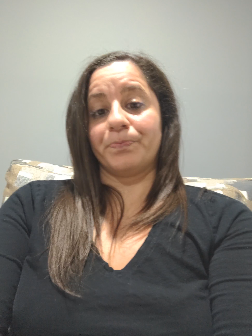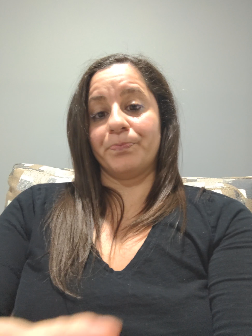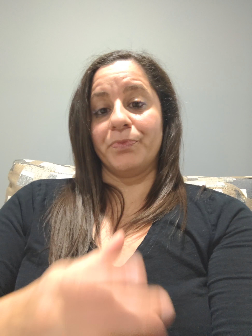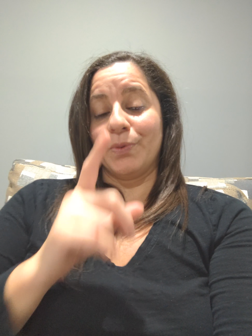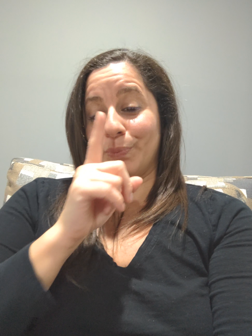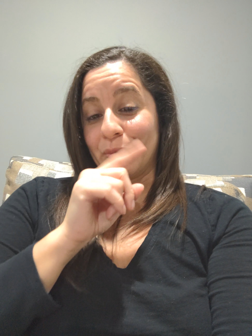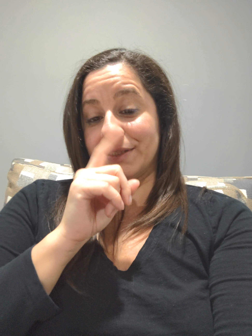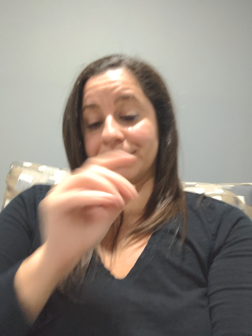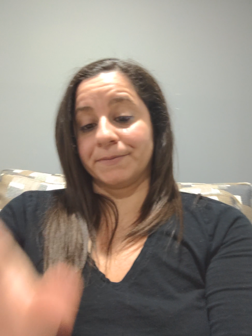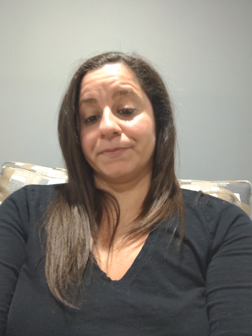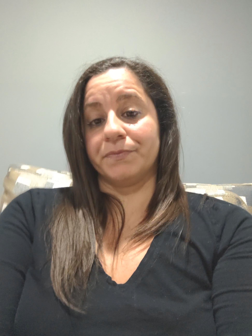pretend